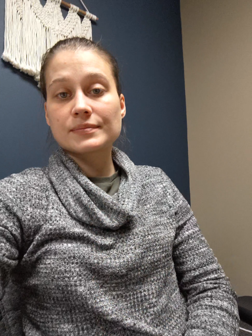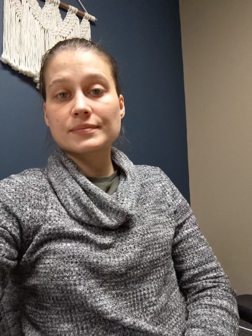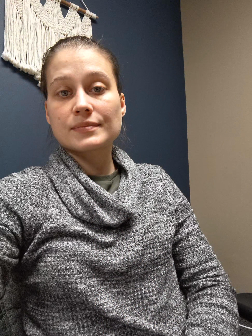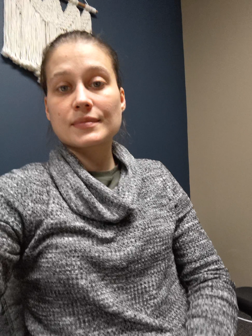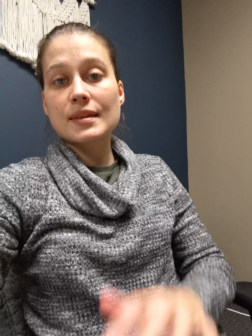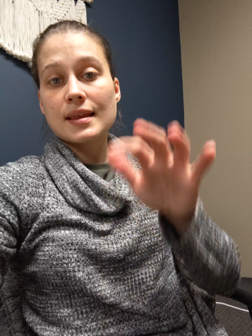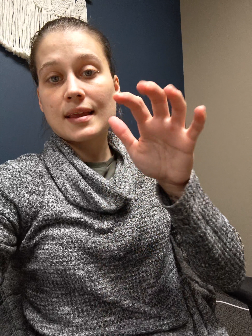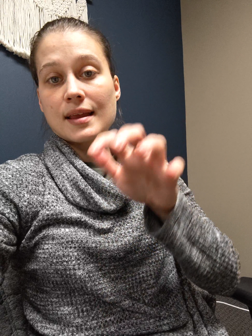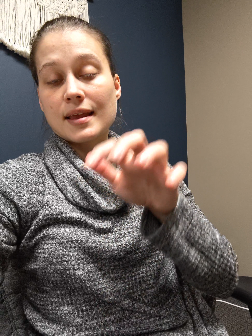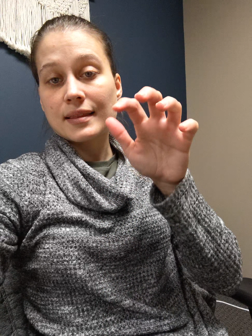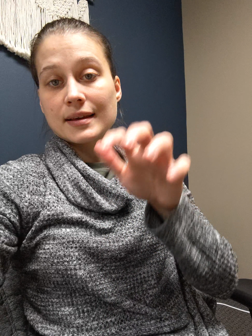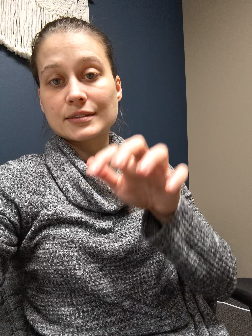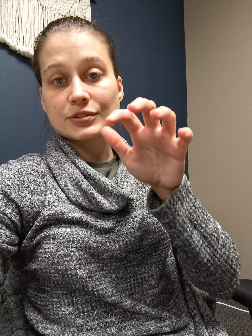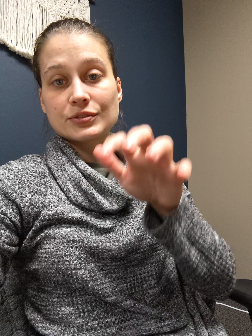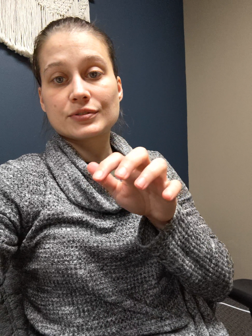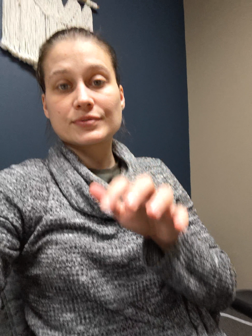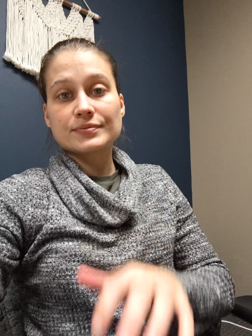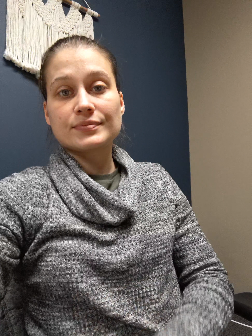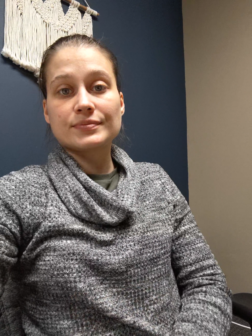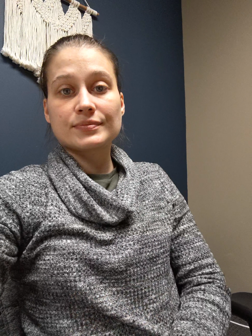alligator